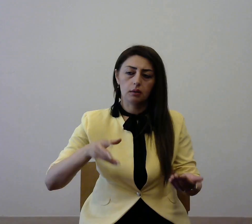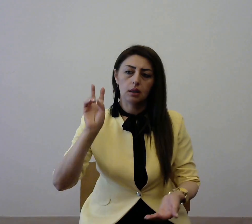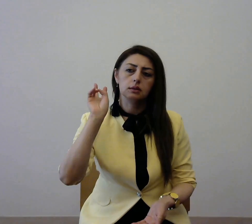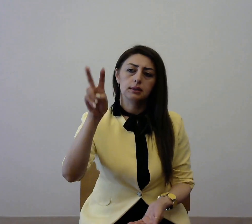gəlmək